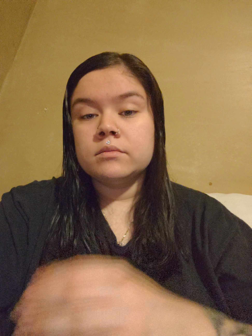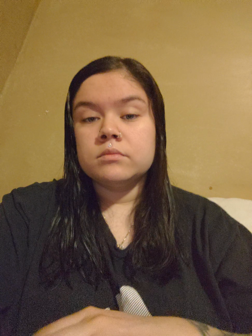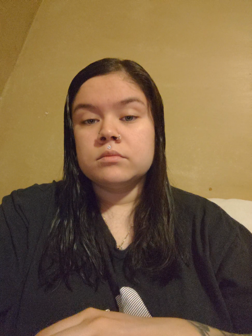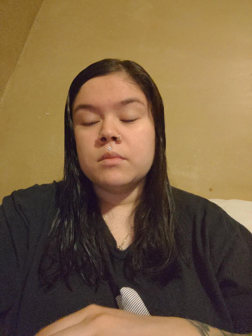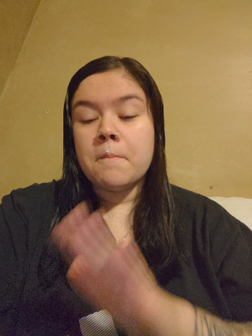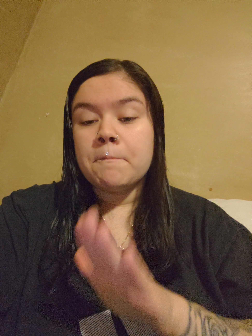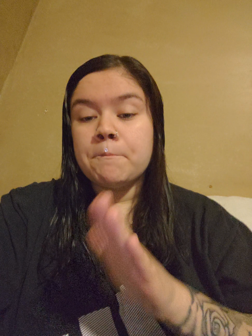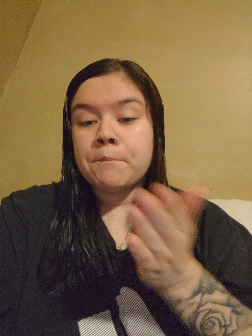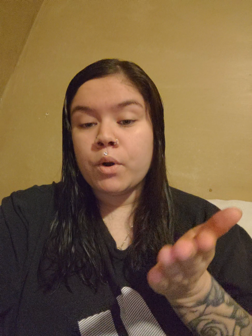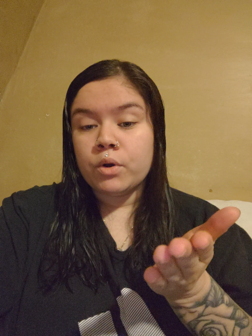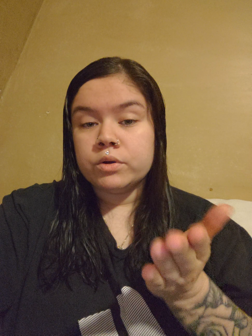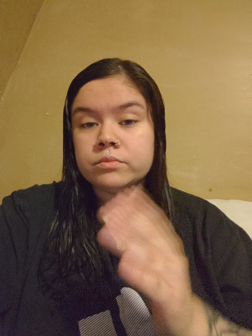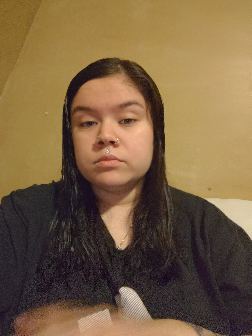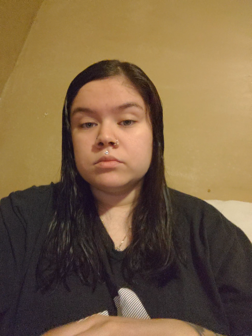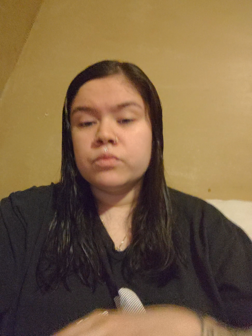book